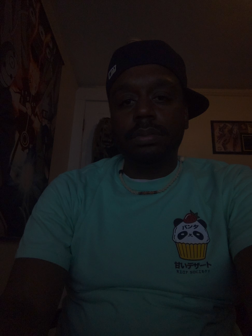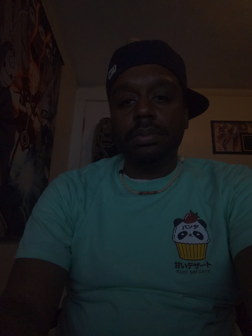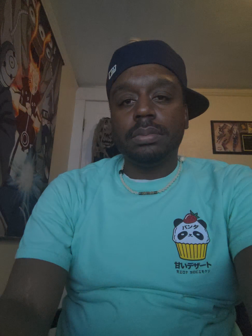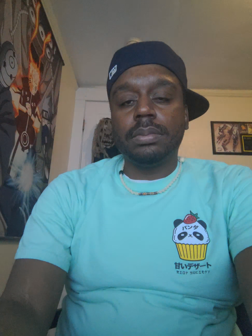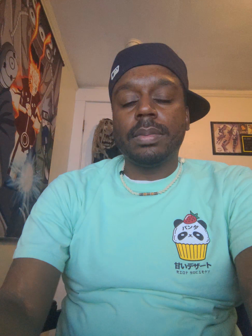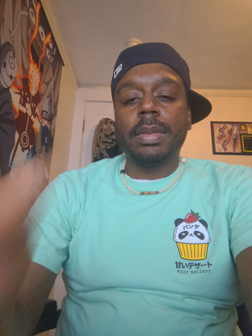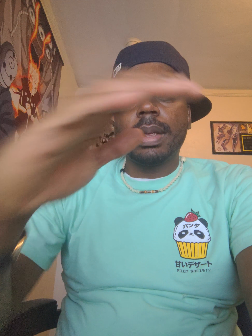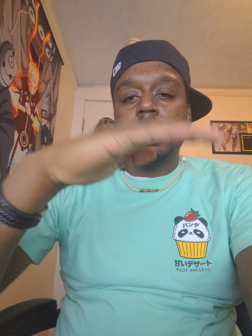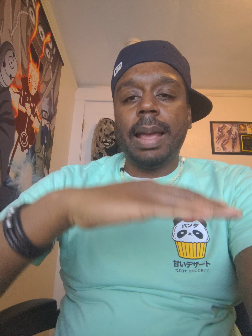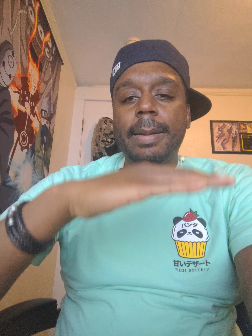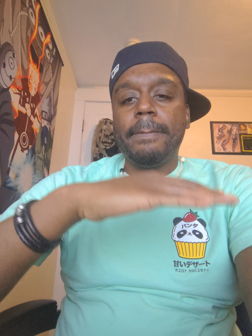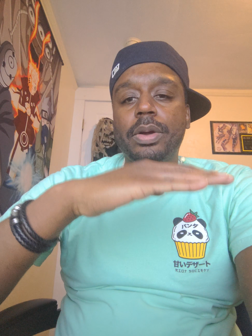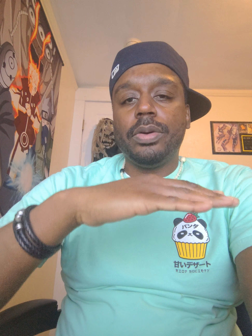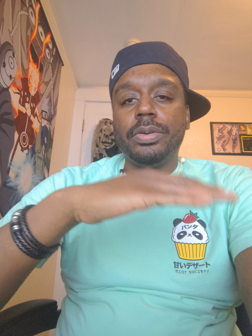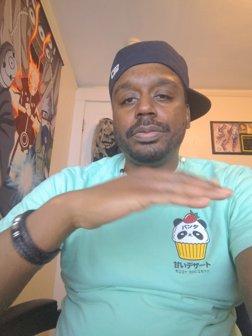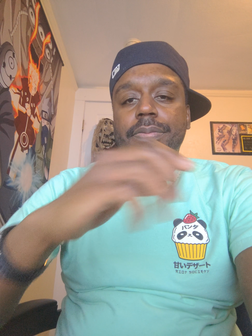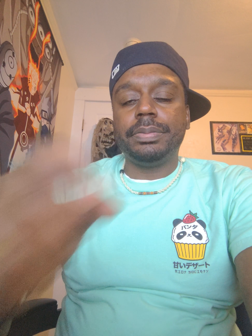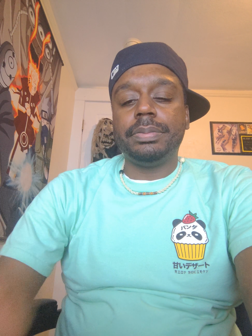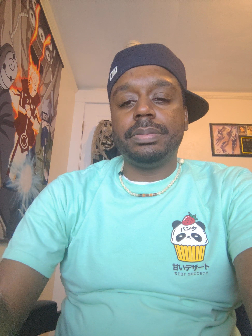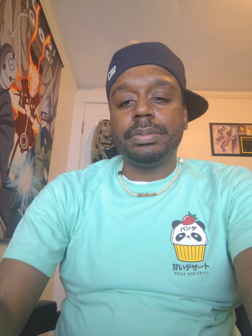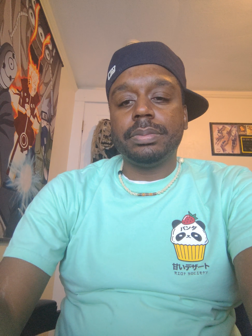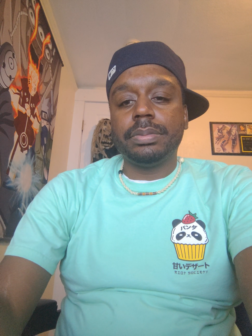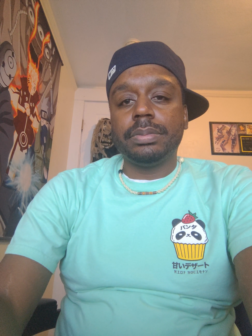table